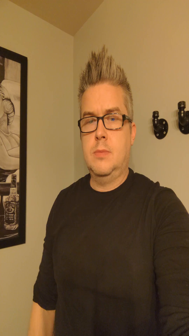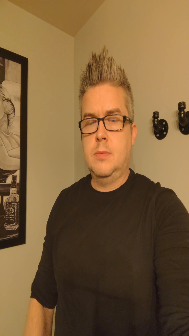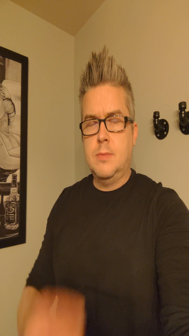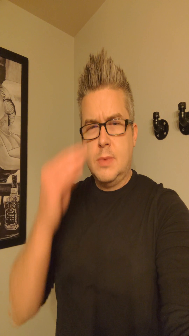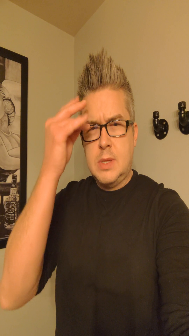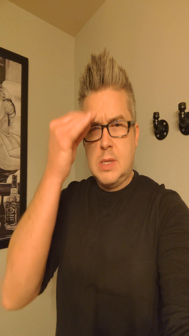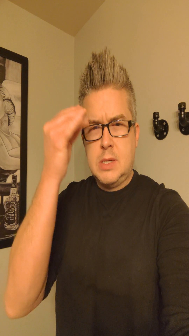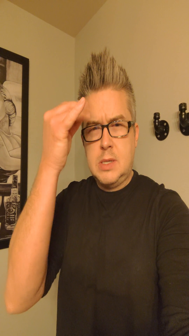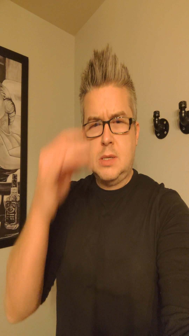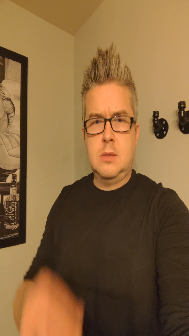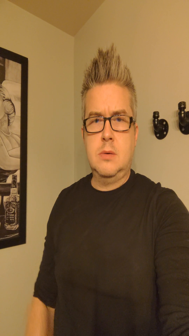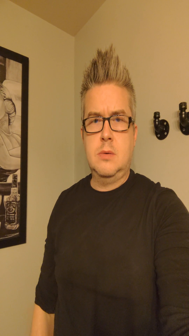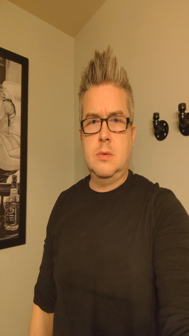think